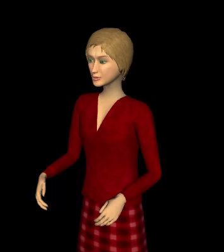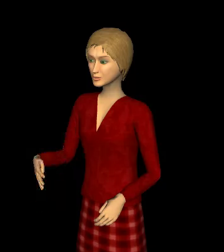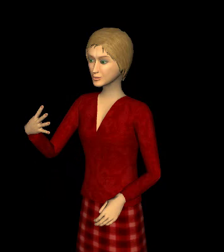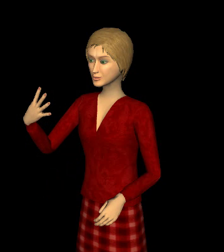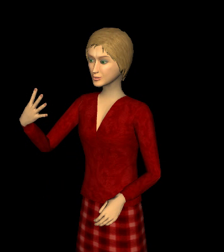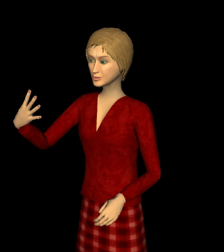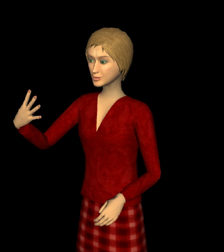4